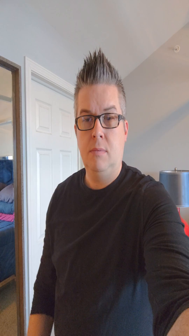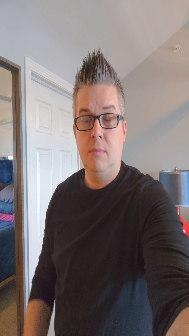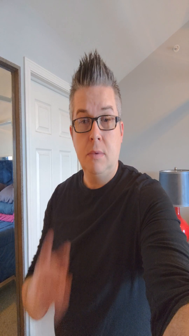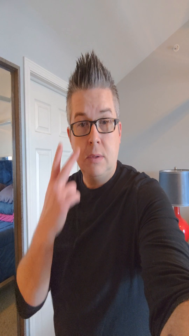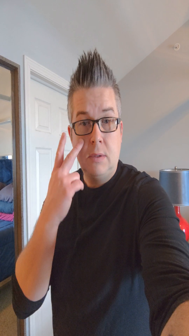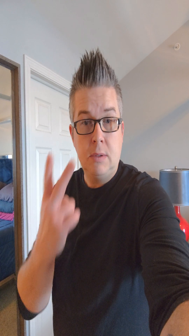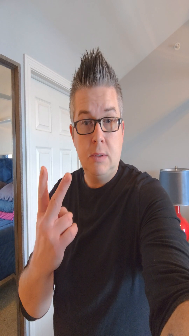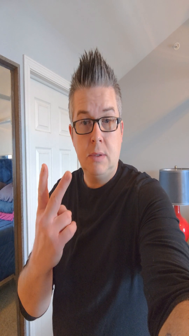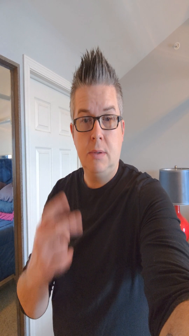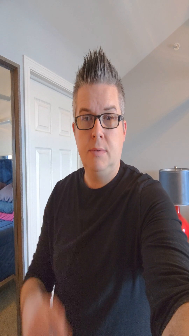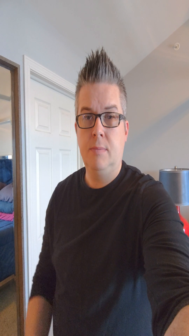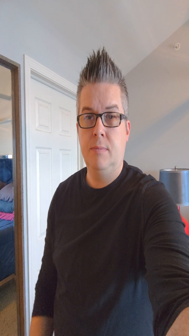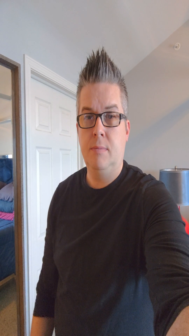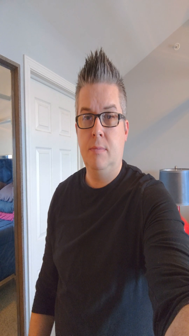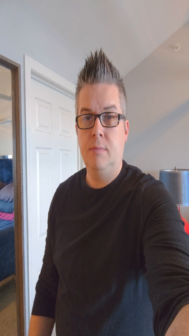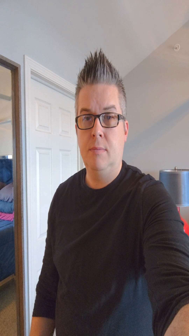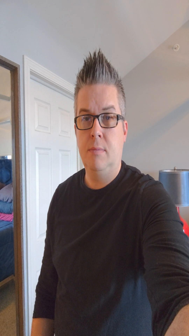see